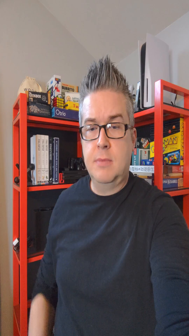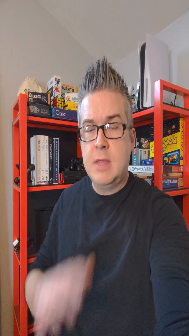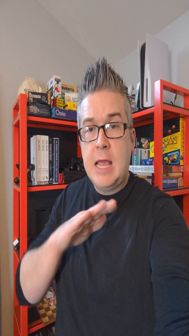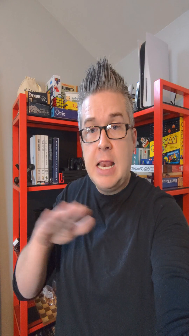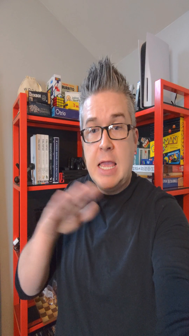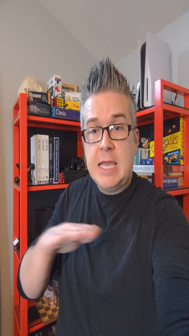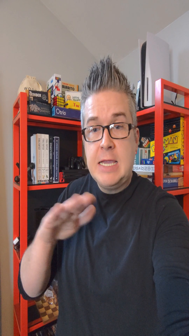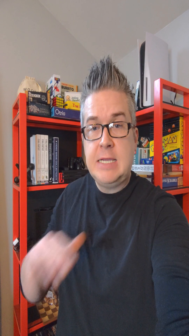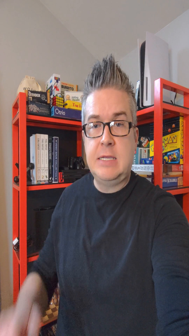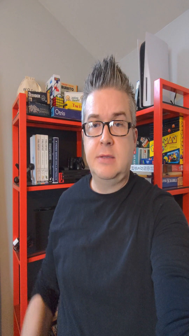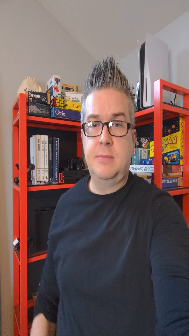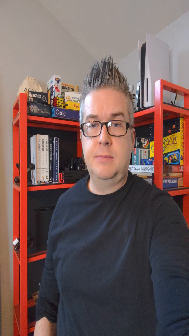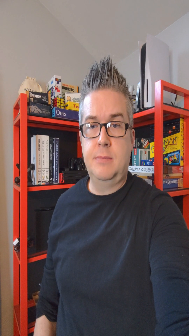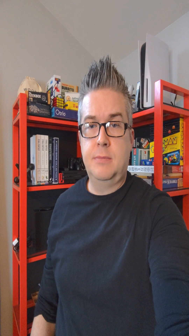clean